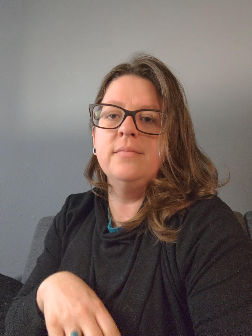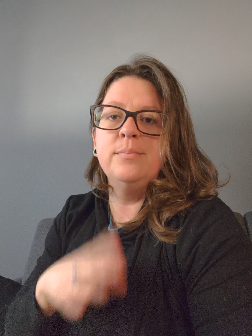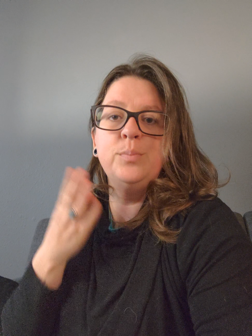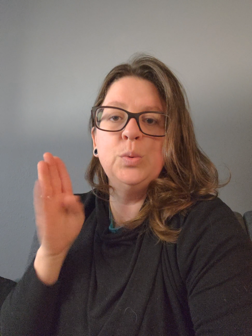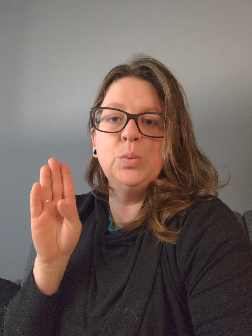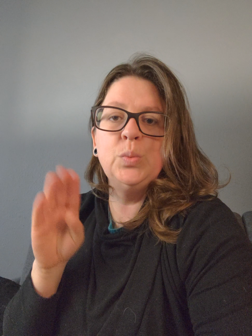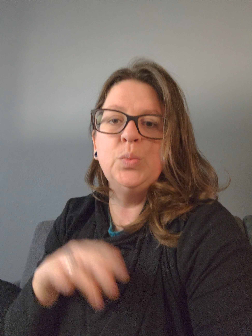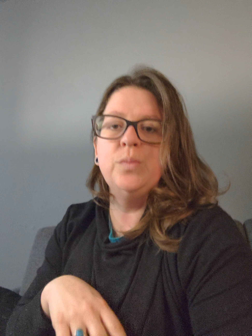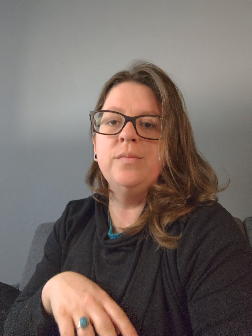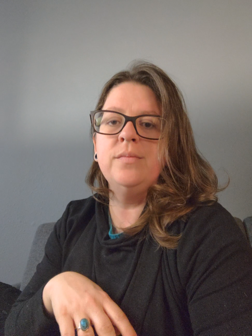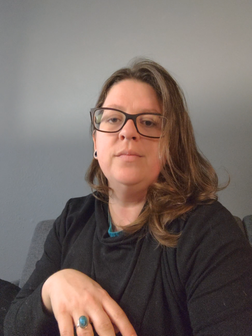blue